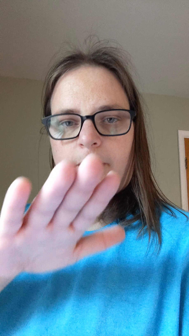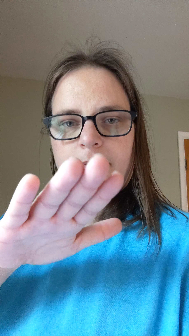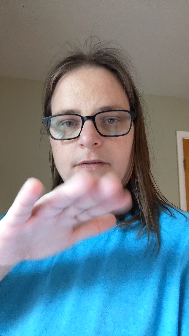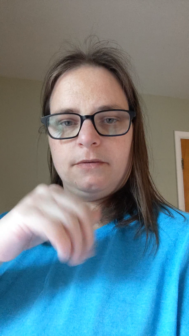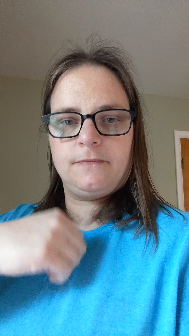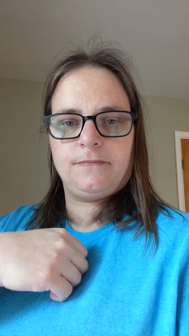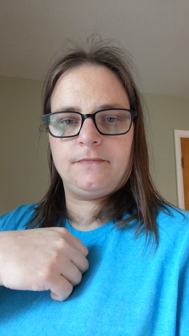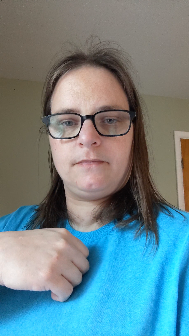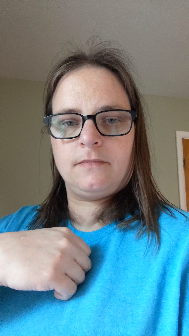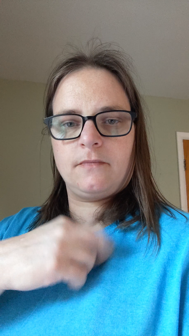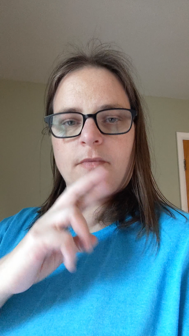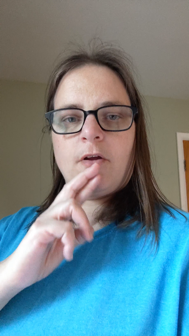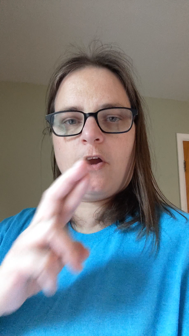are